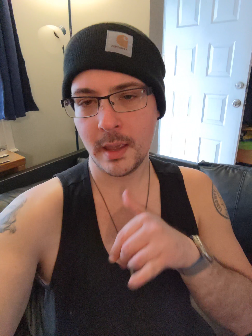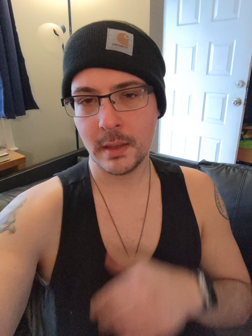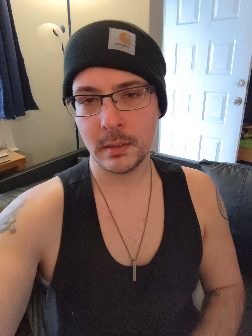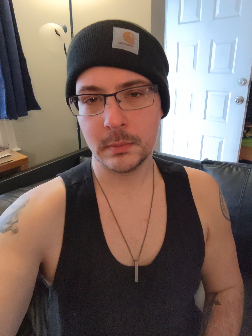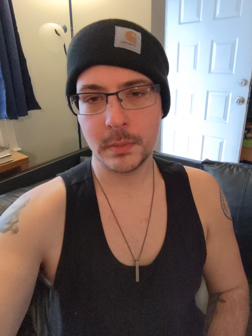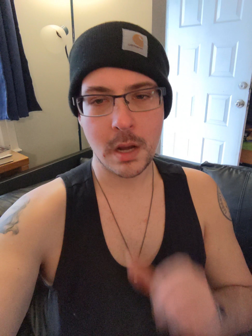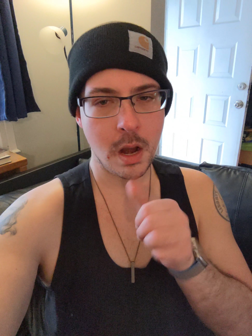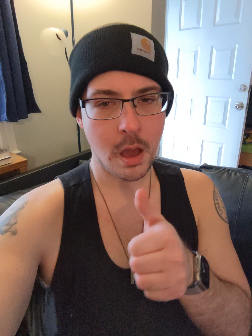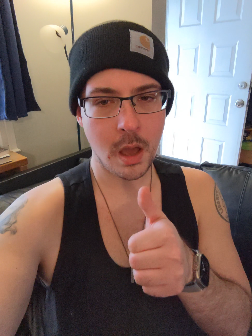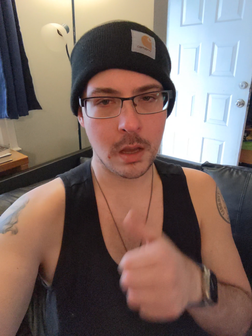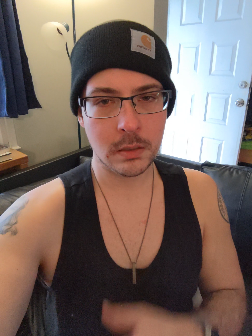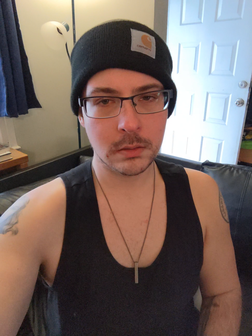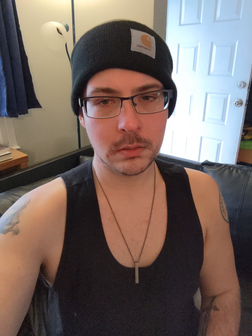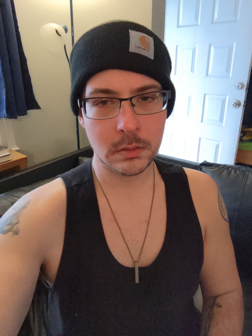not